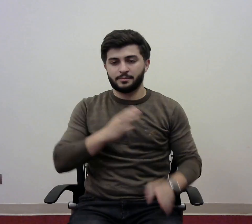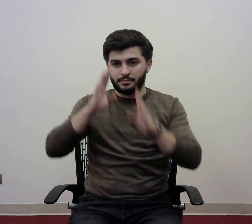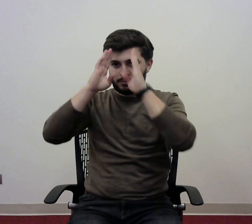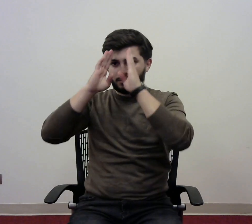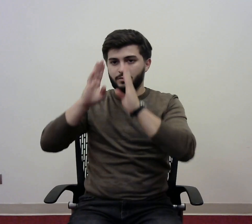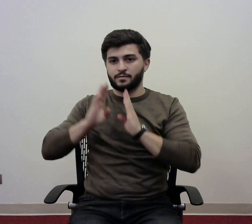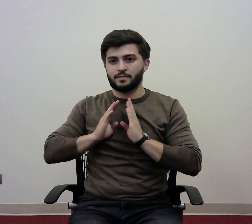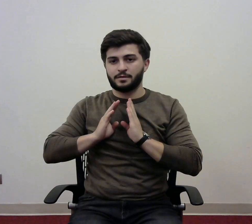ünvanli